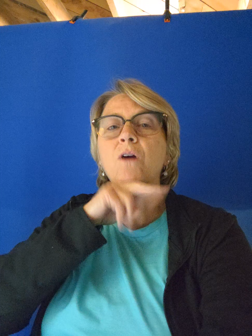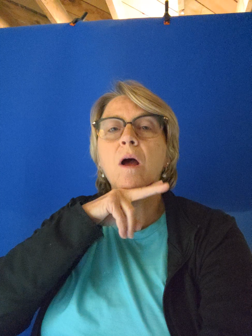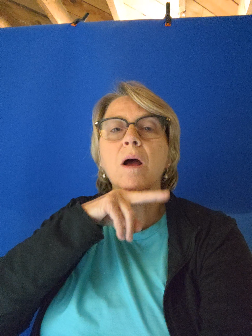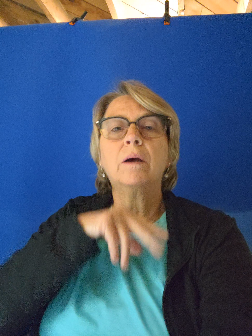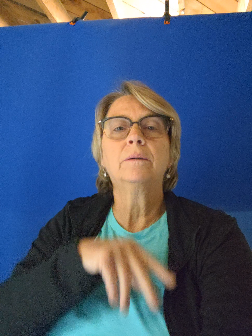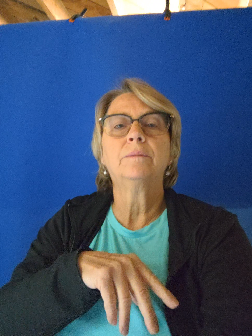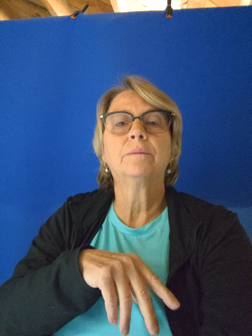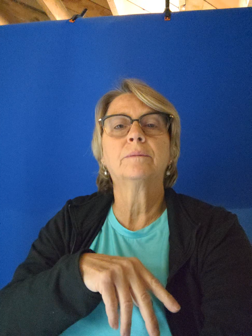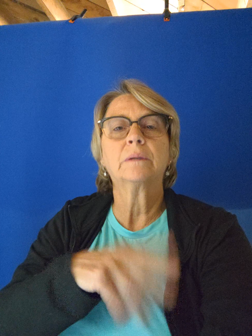frog